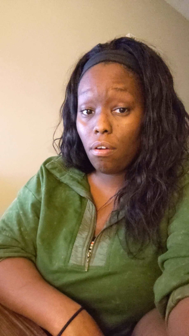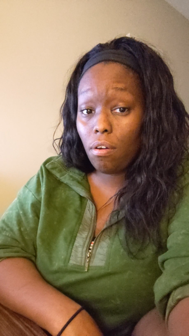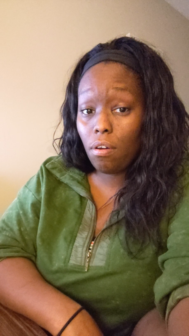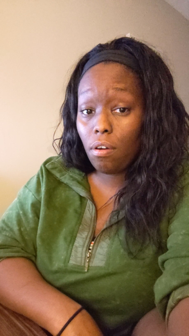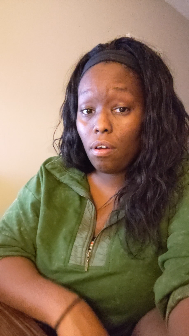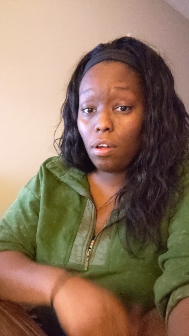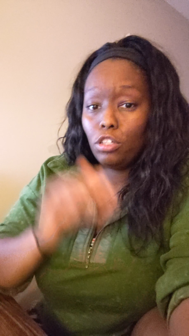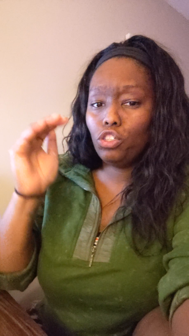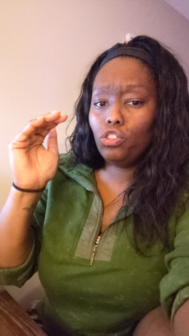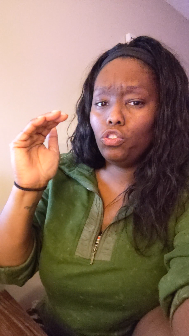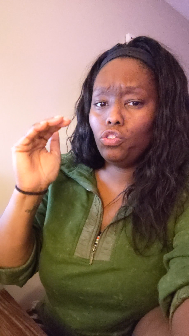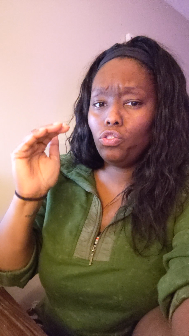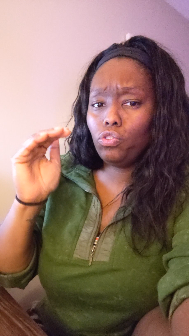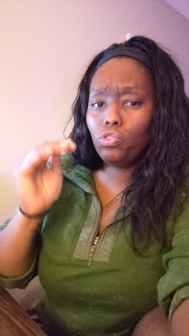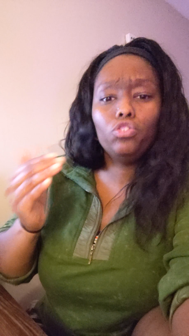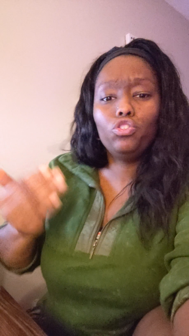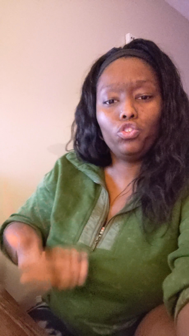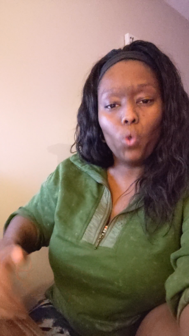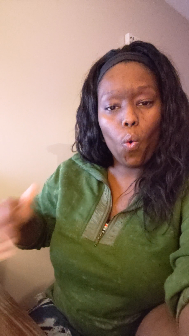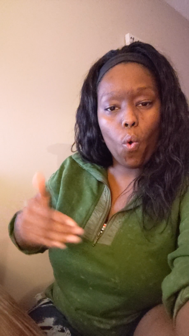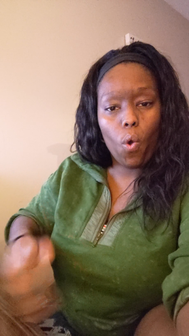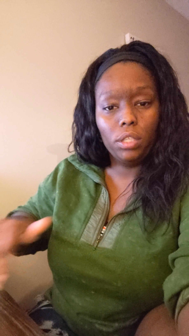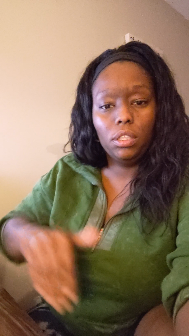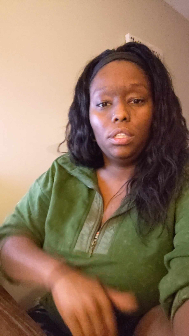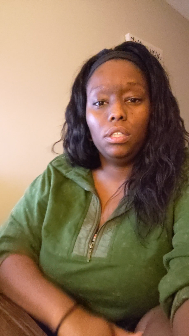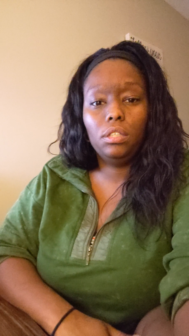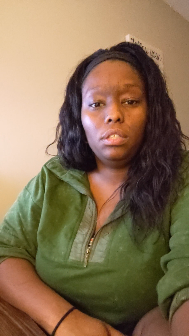shorts